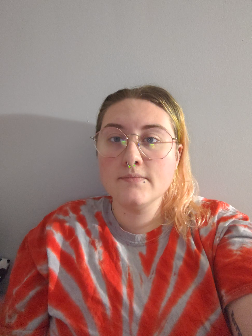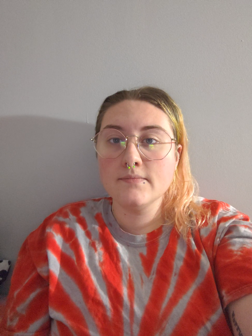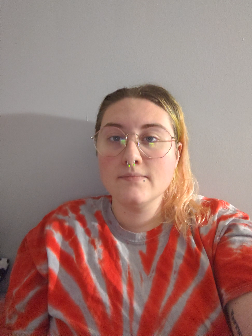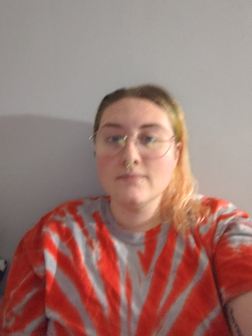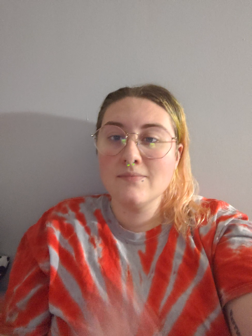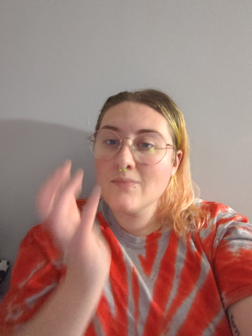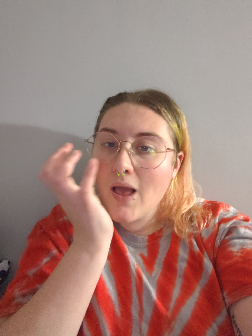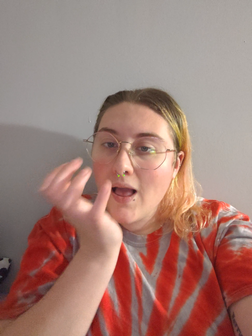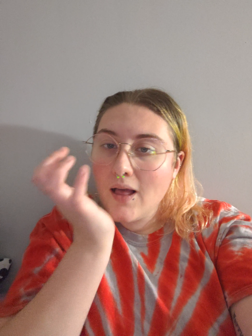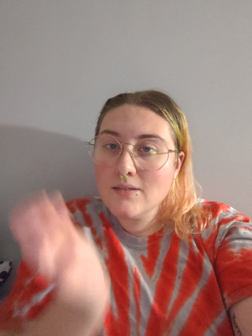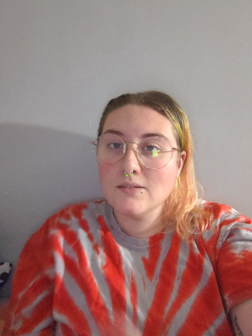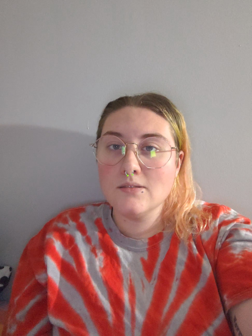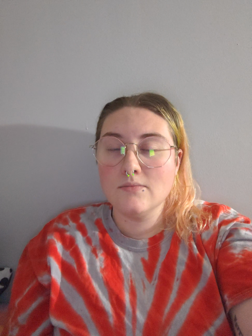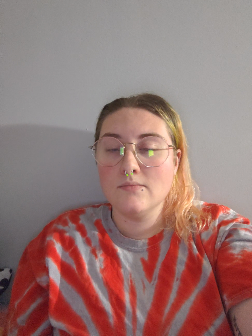grass